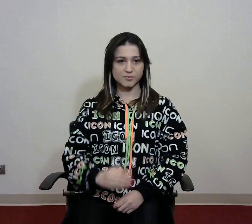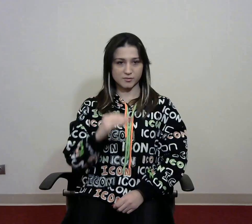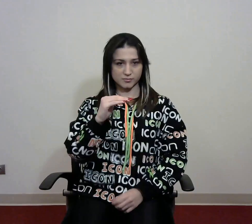biz